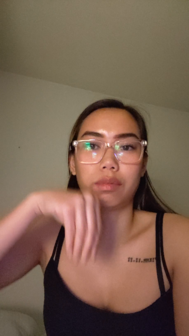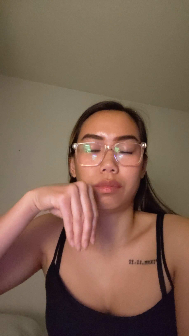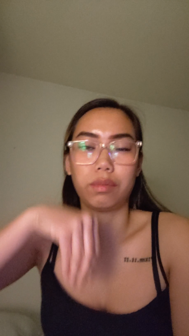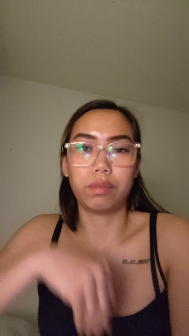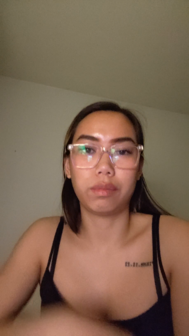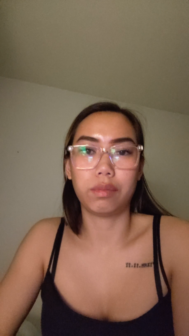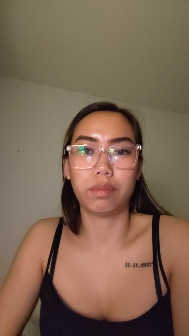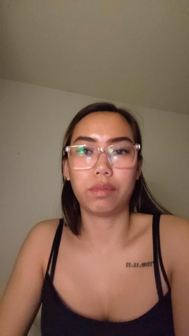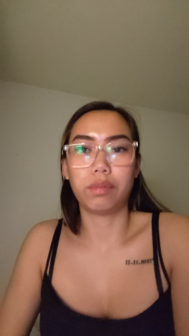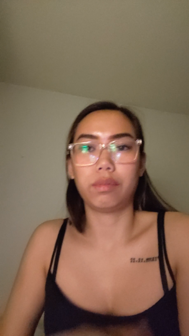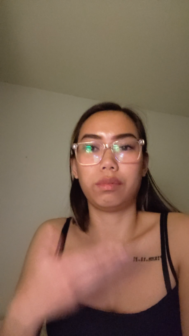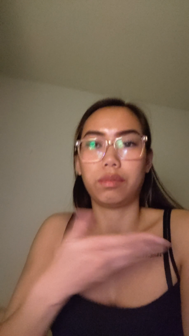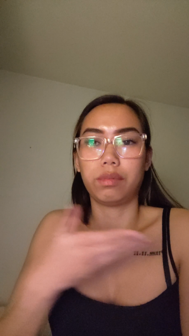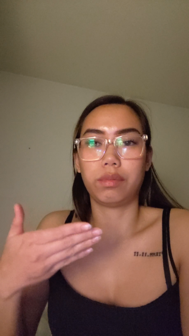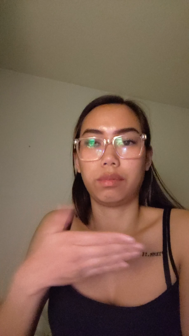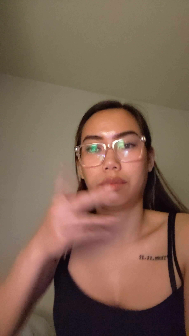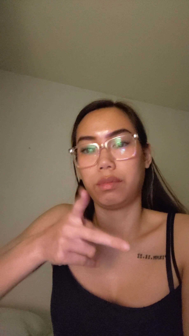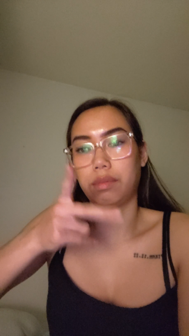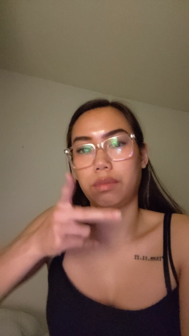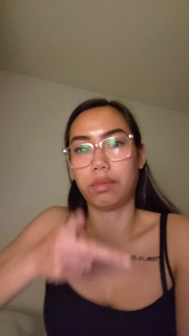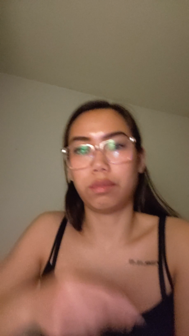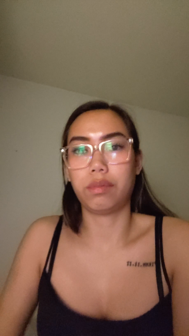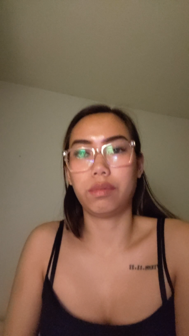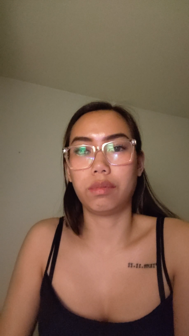babysitter